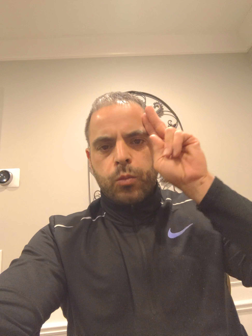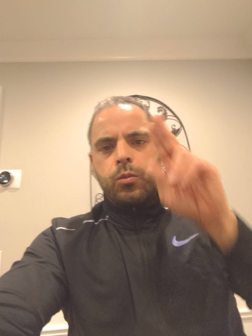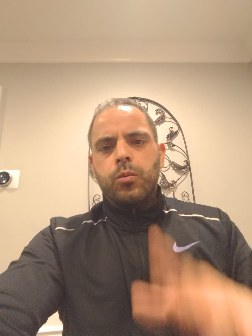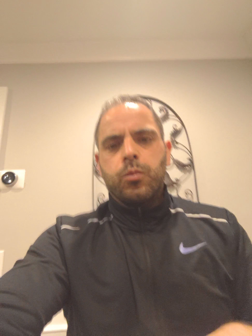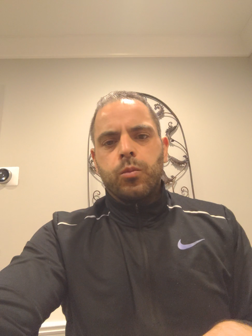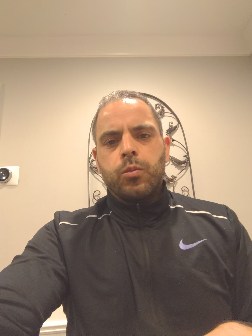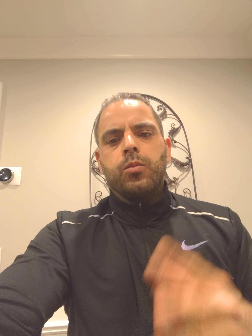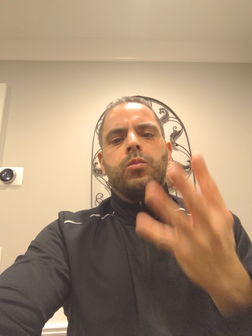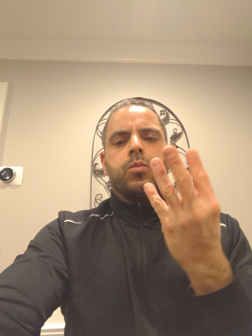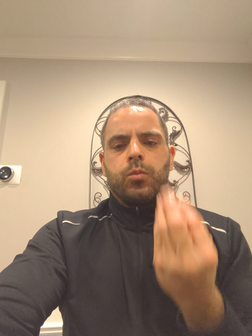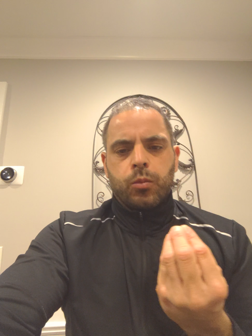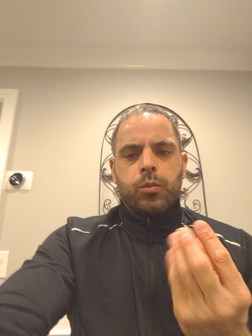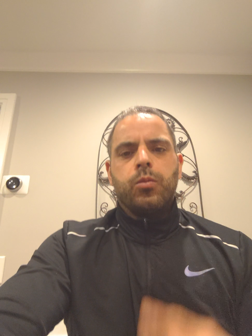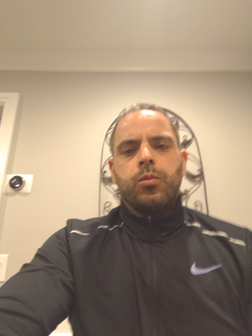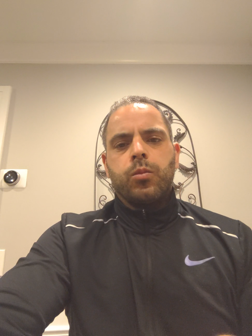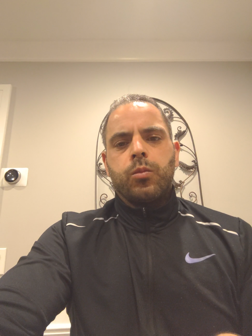wet